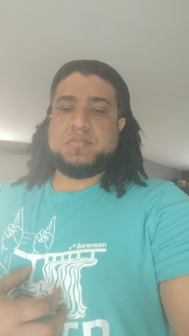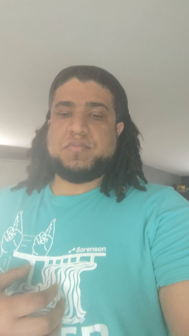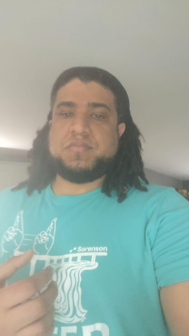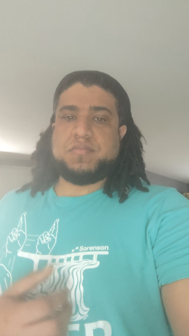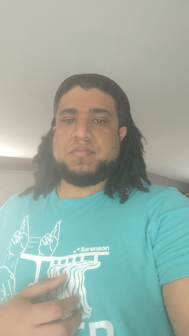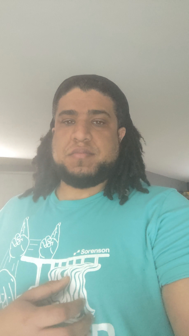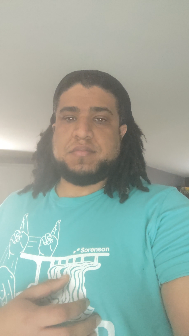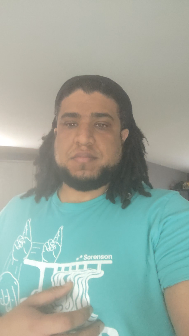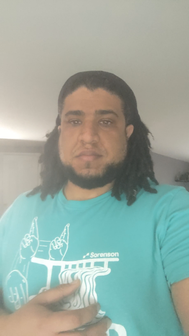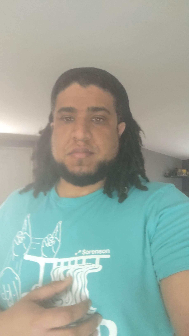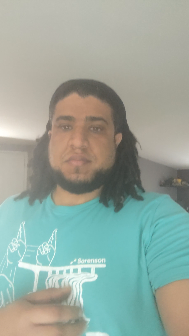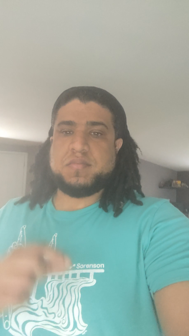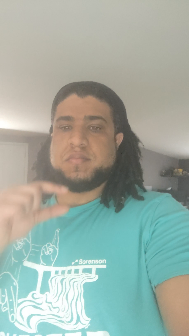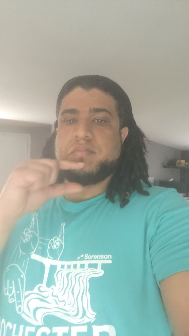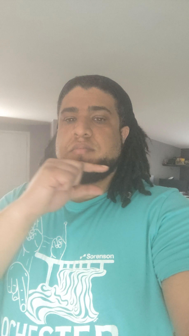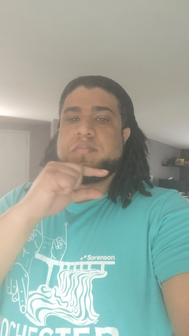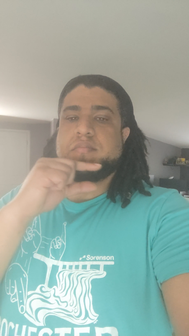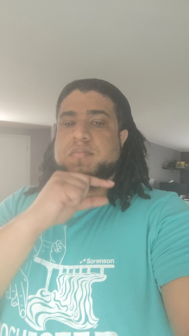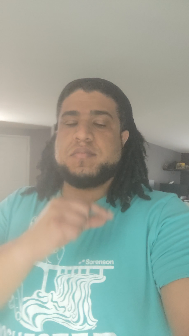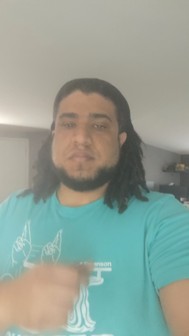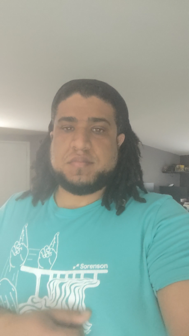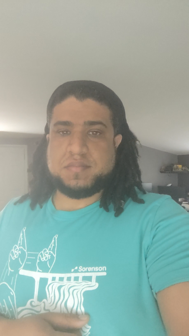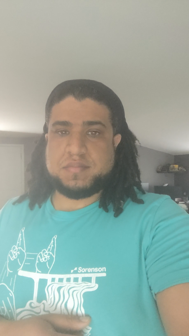glue